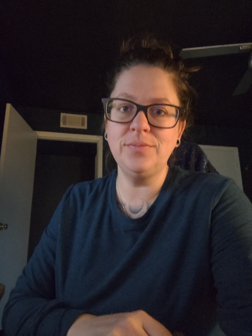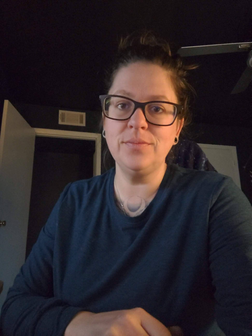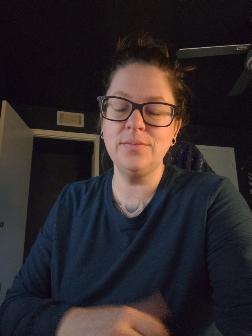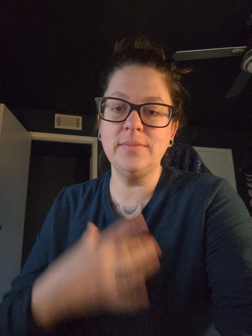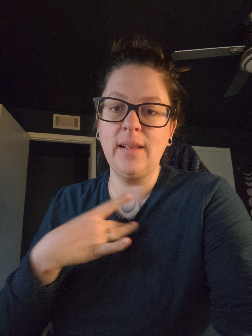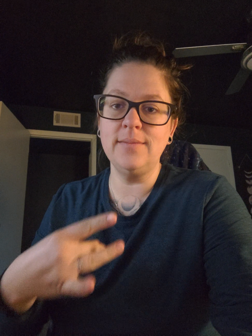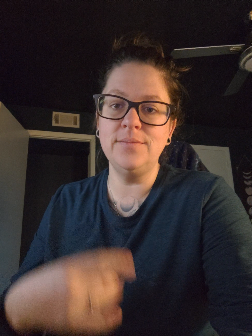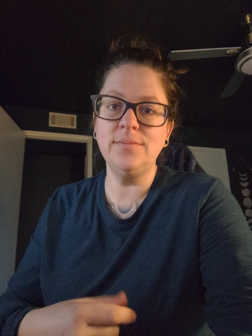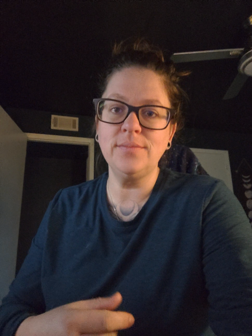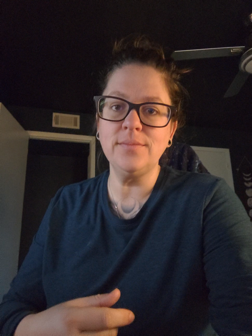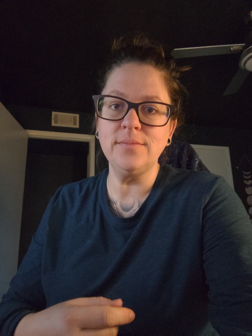like